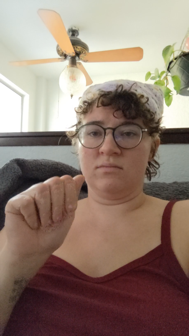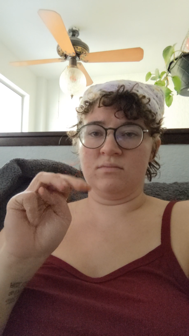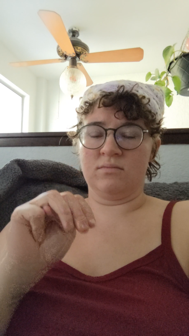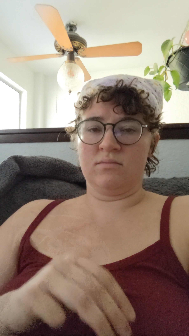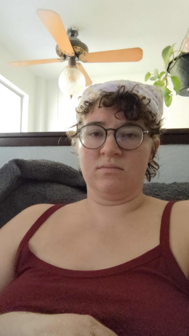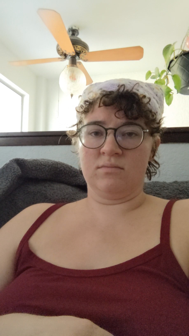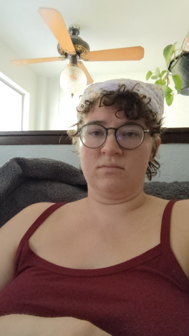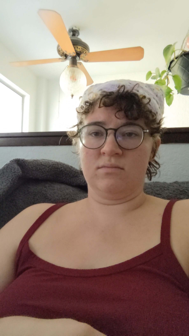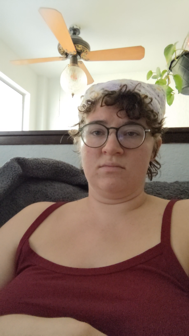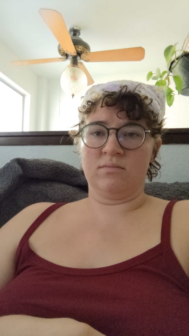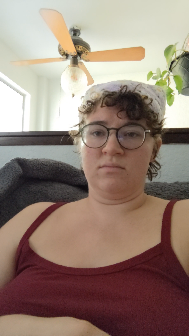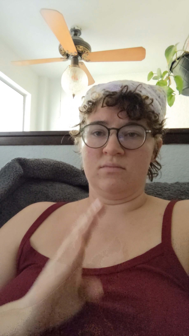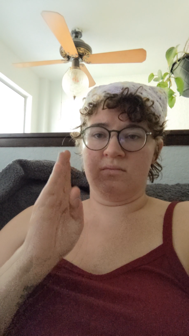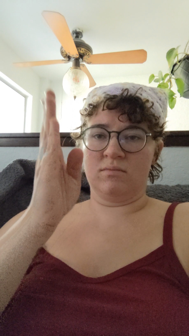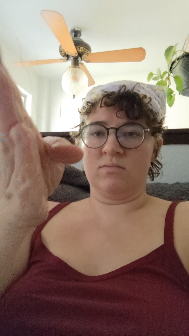over